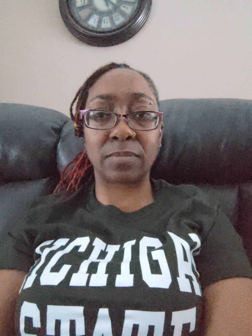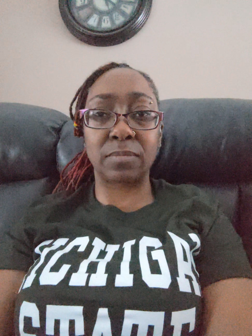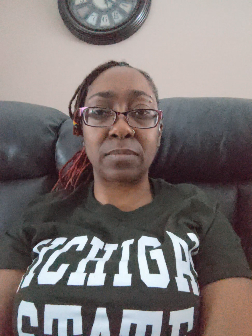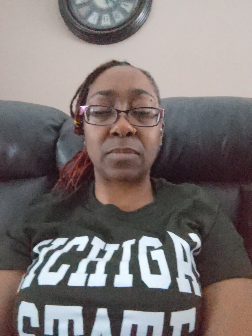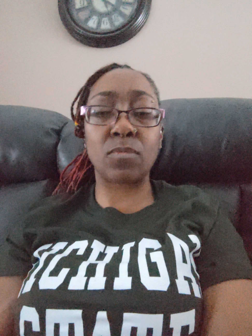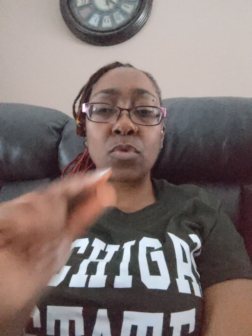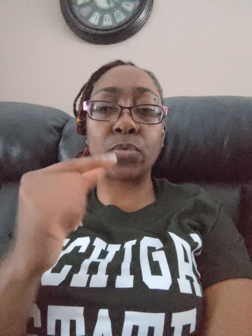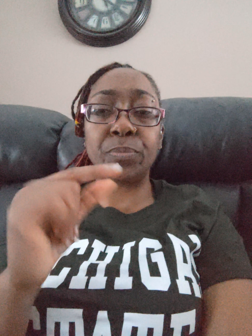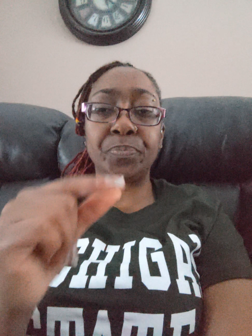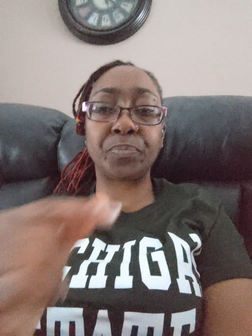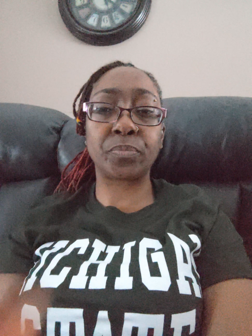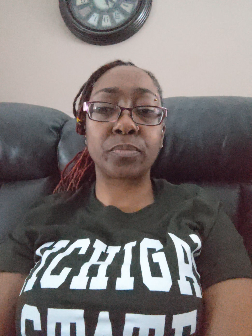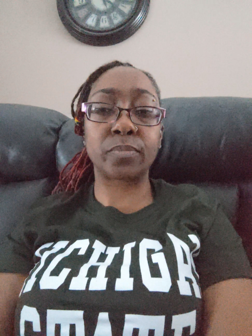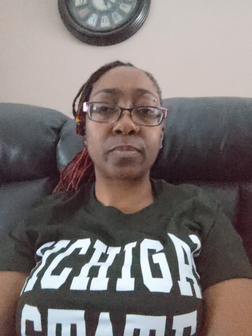green